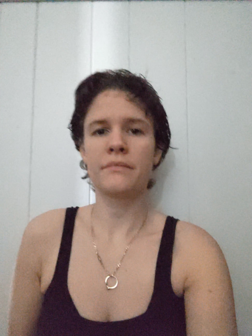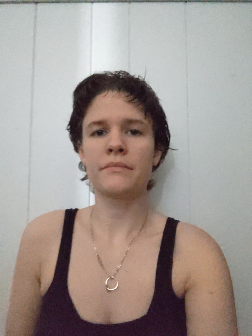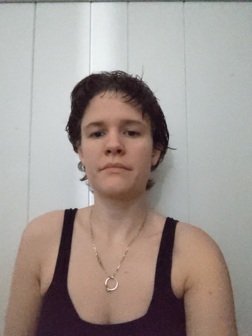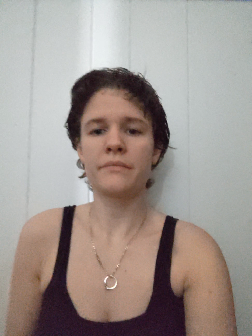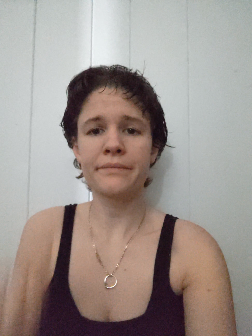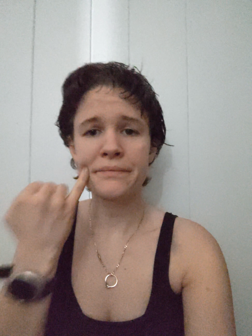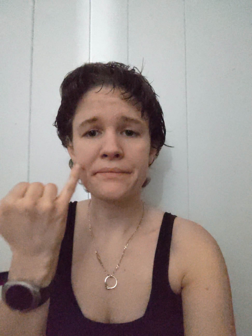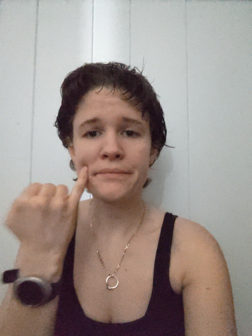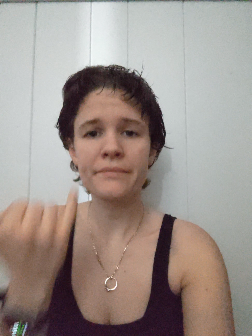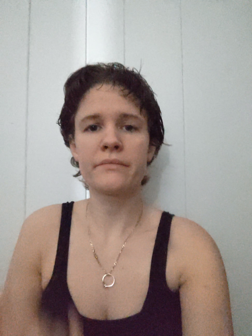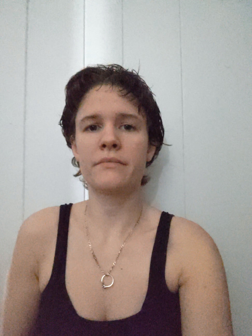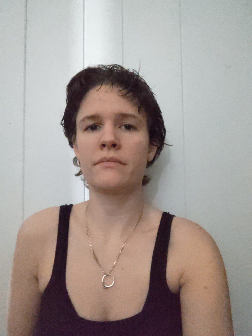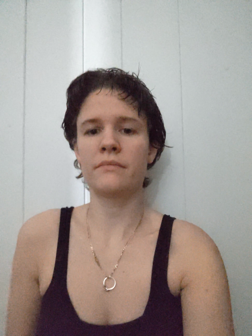if